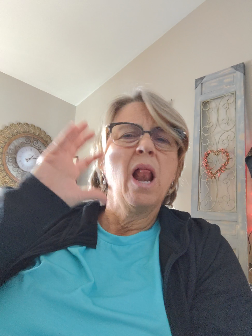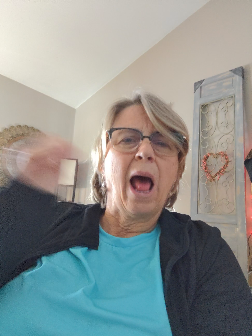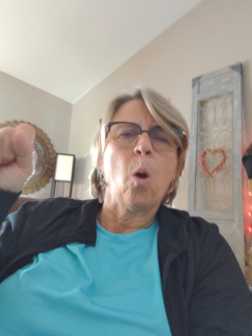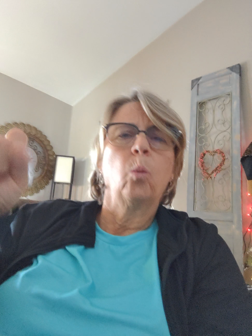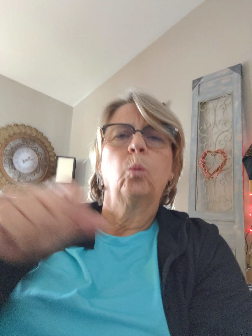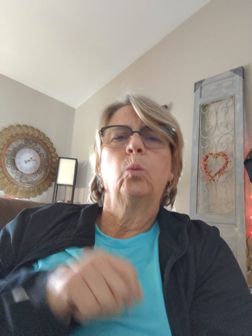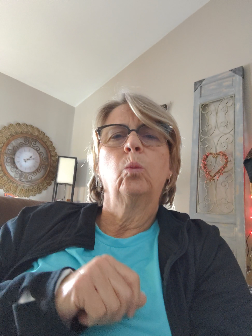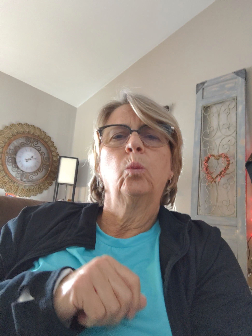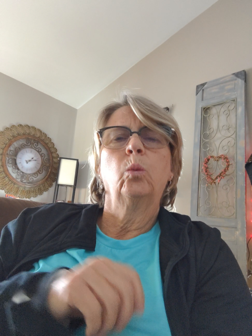loud